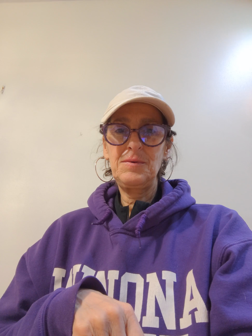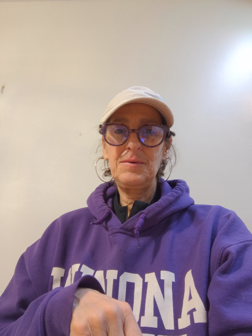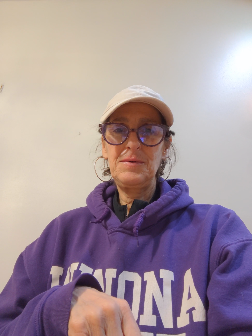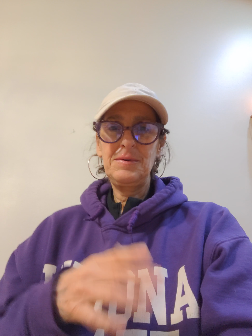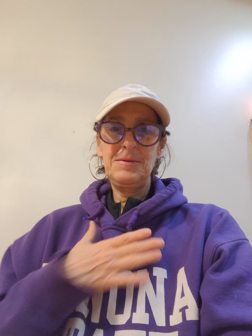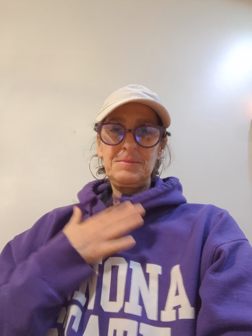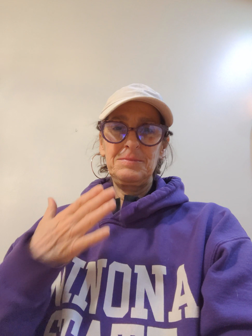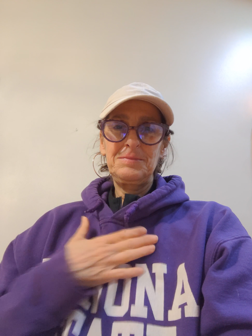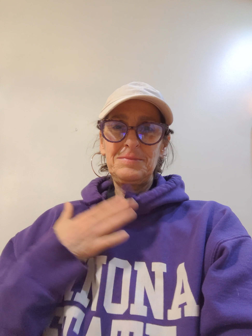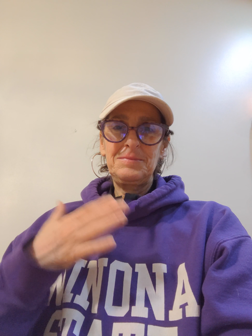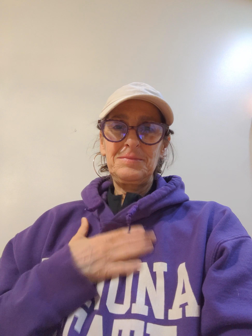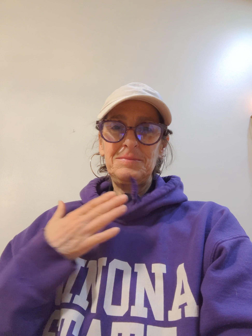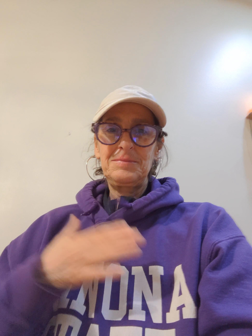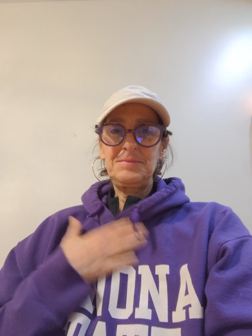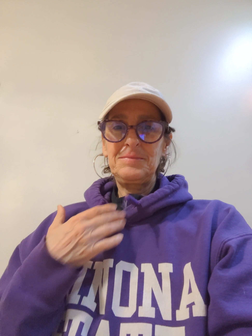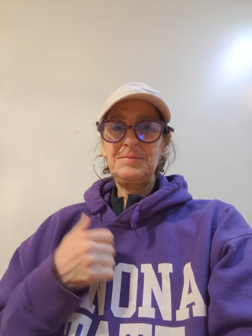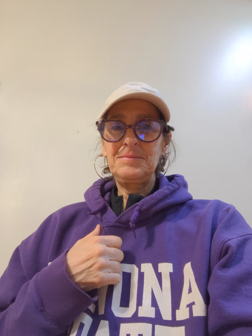happy